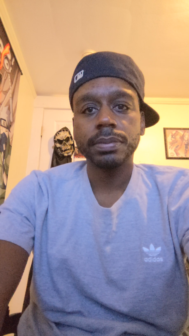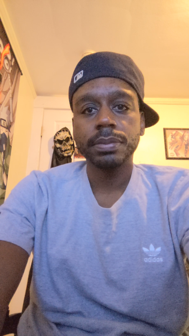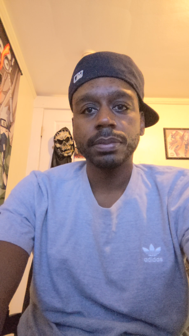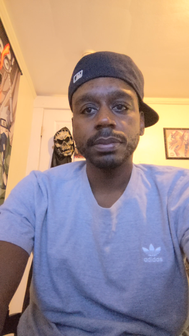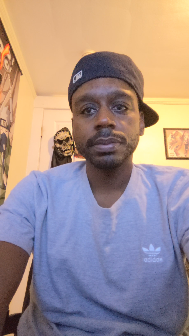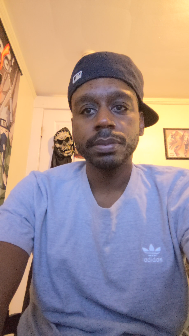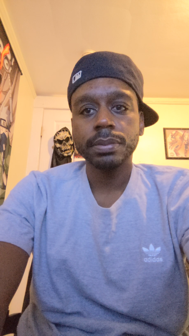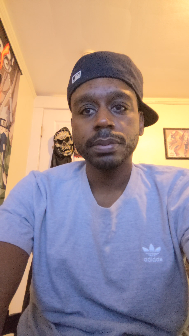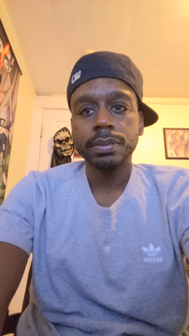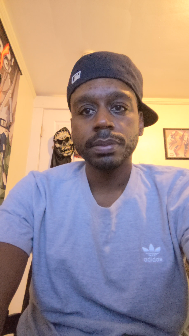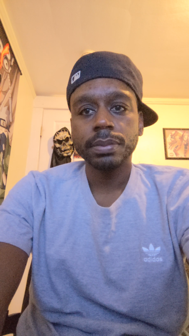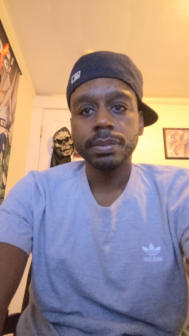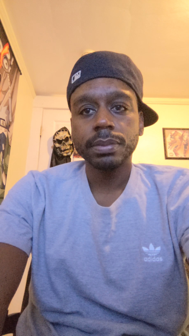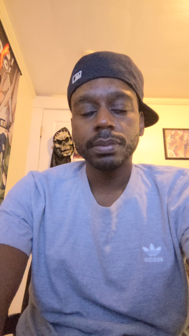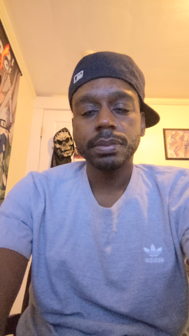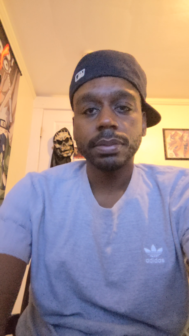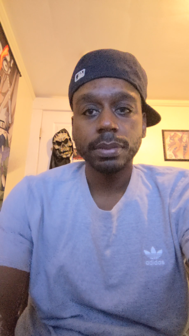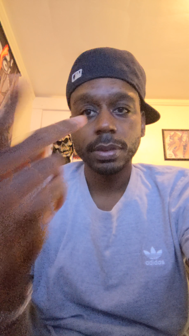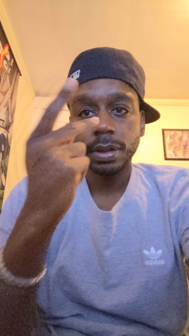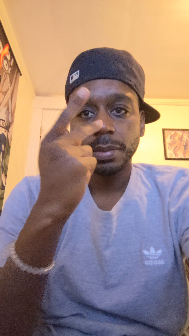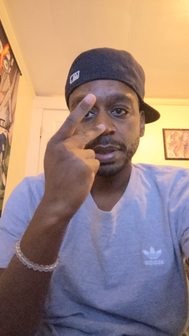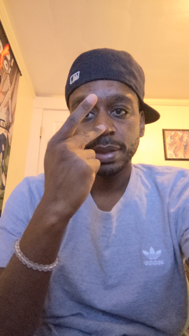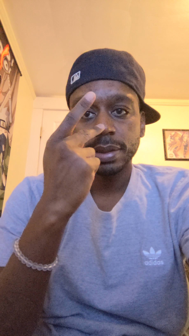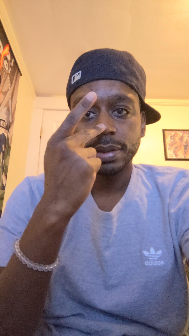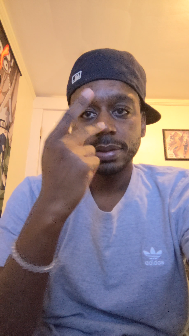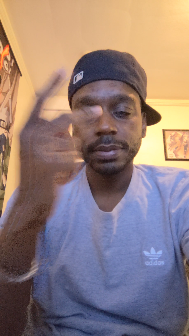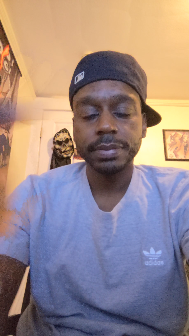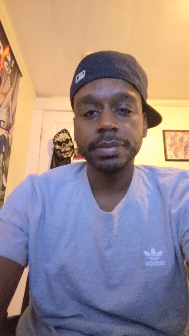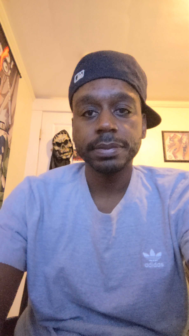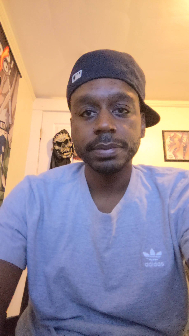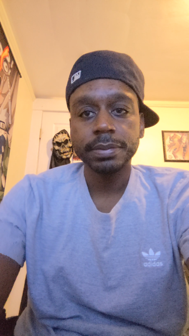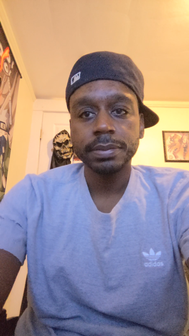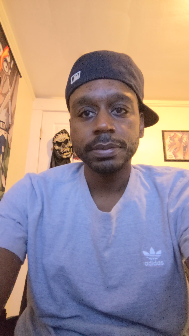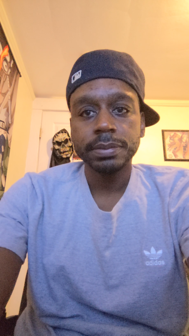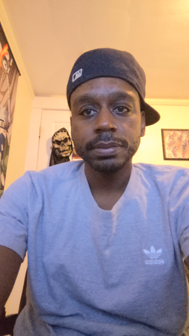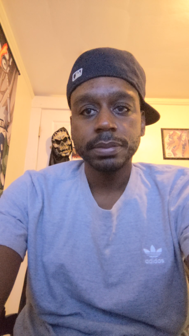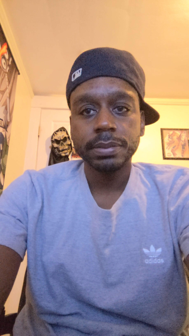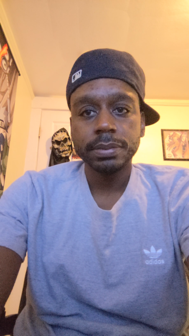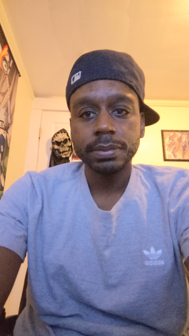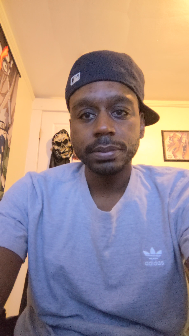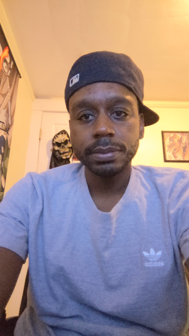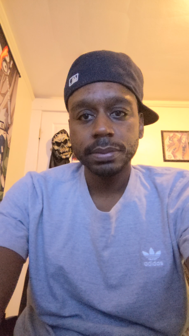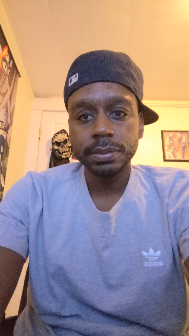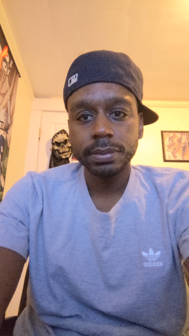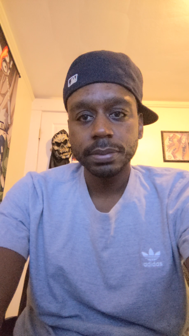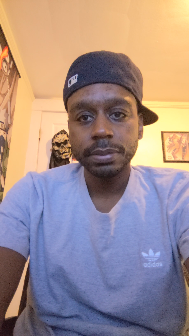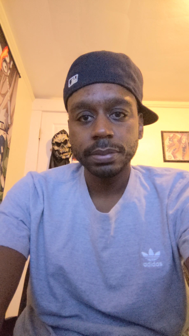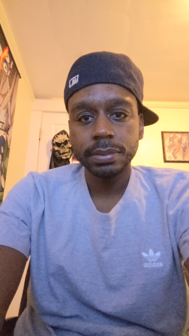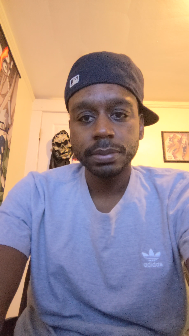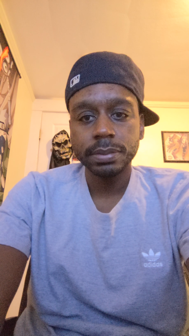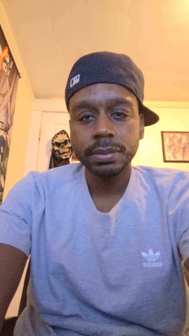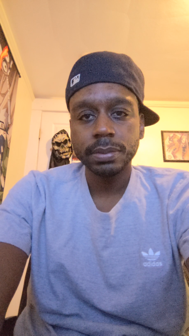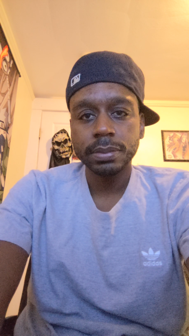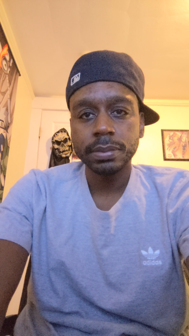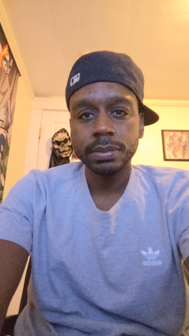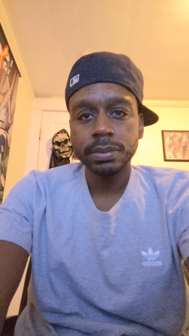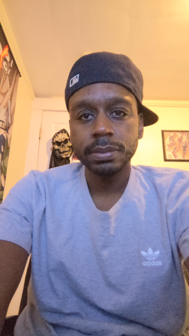penis